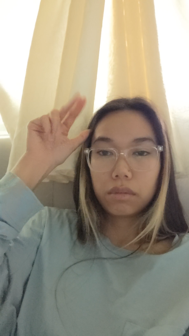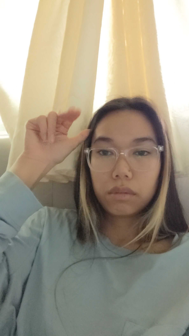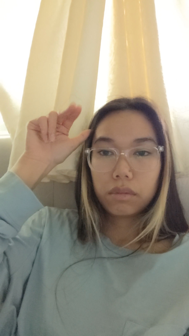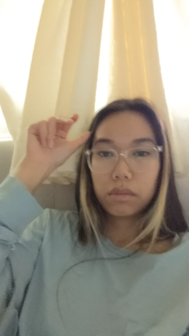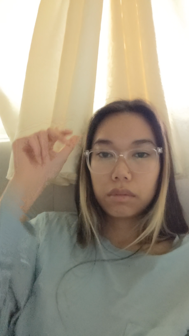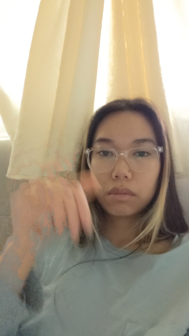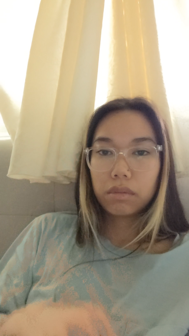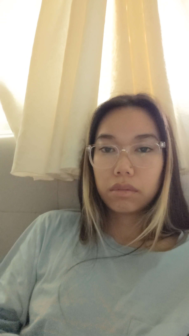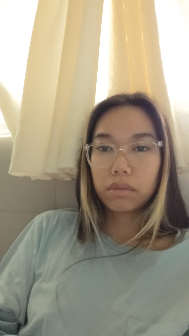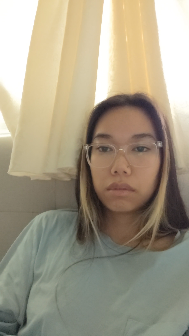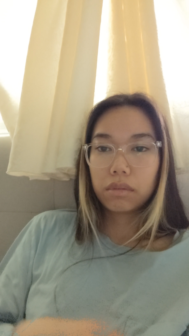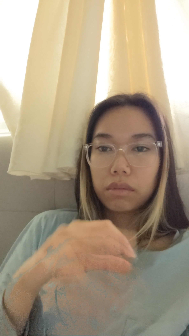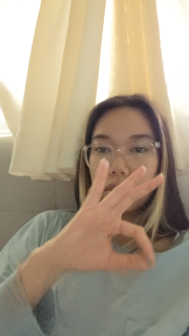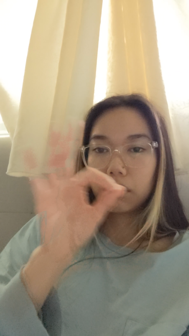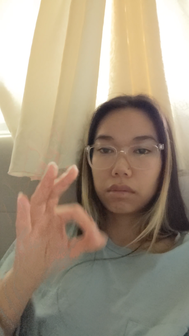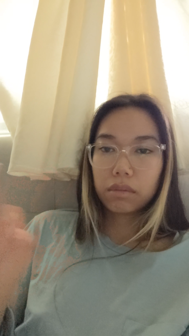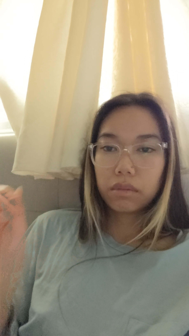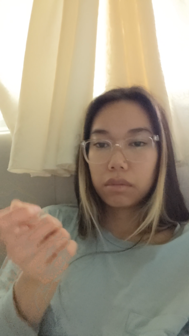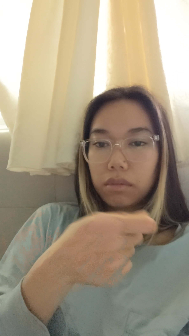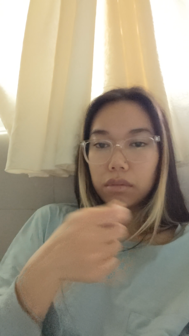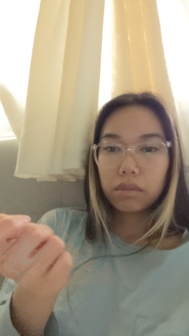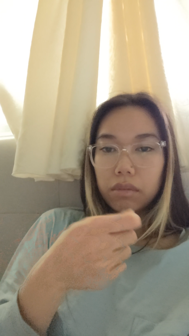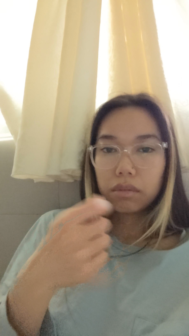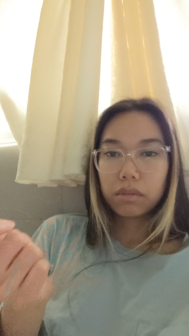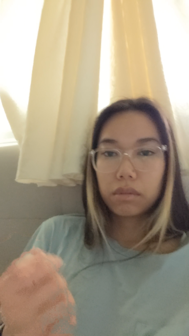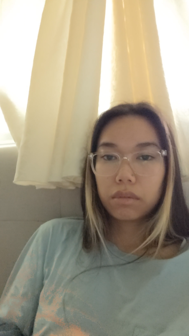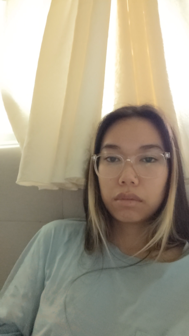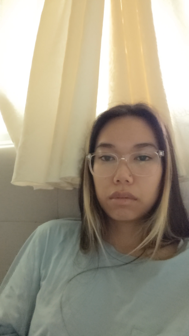hose